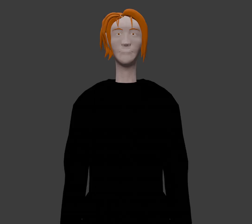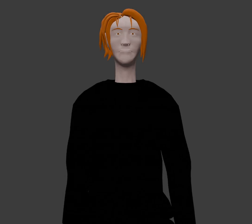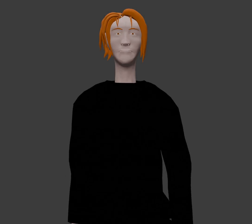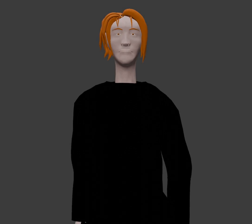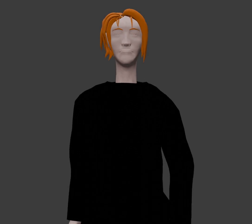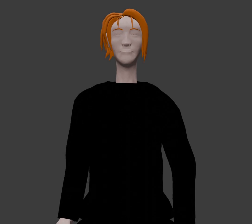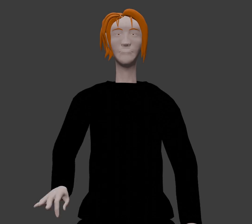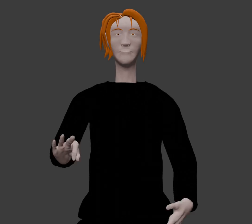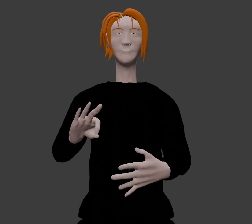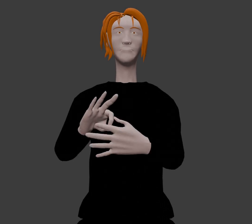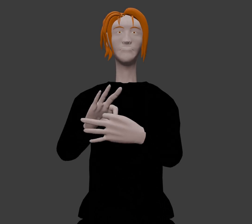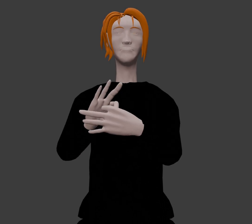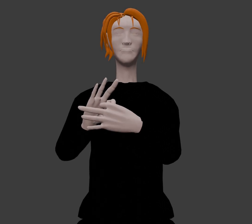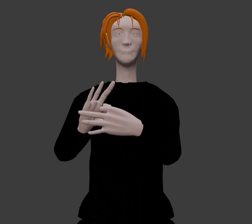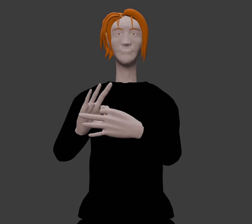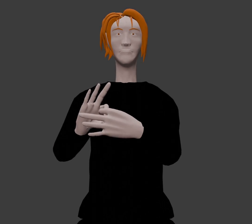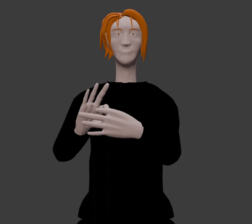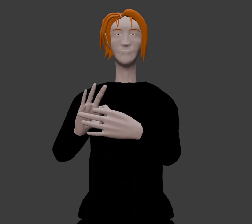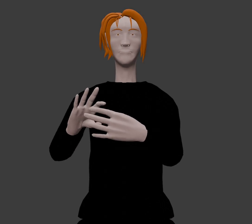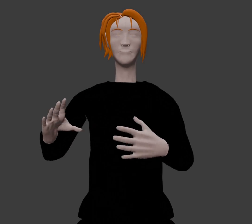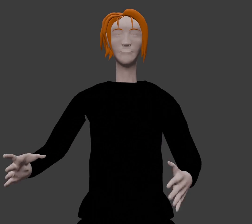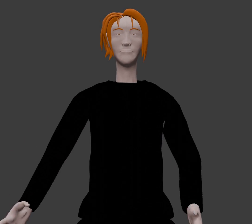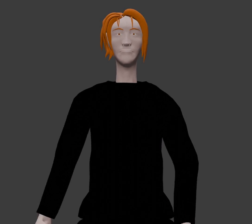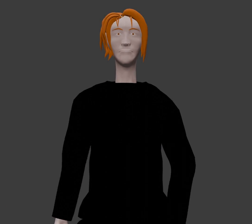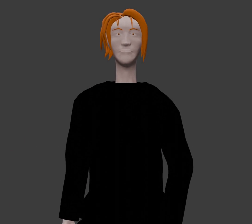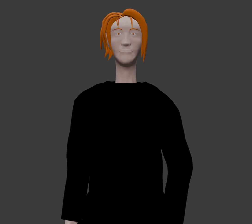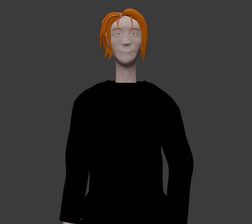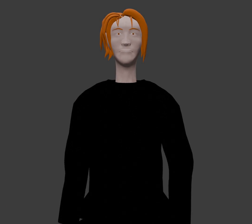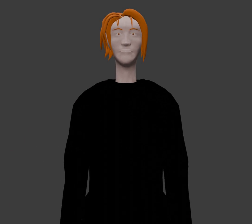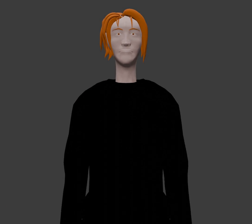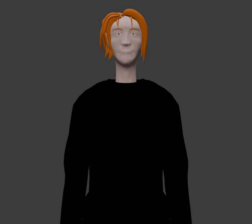Band